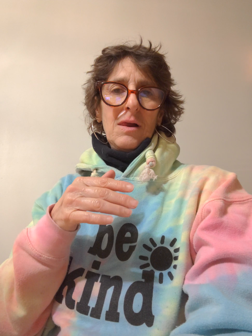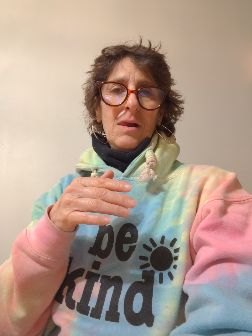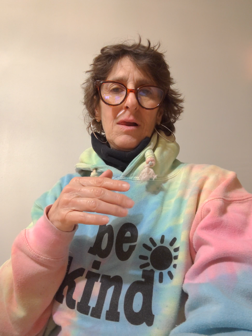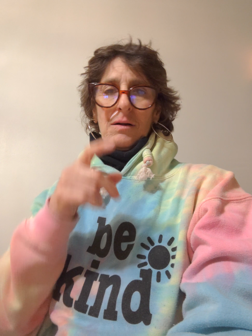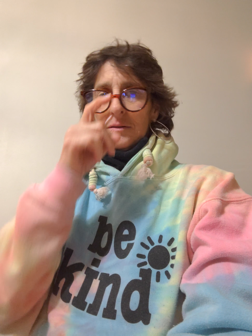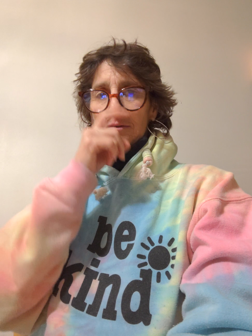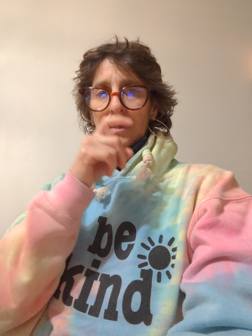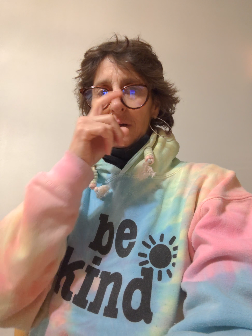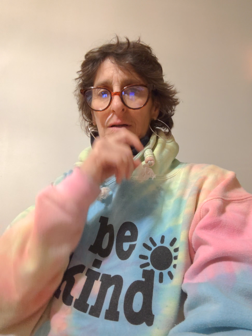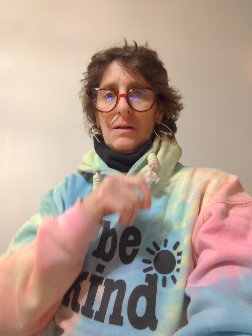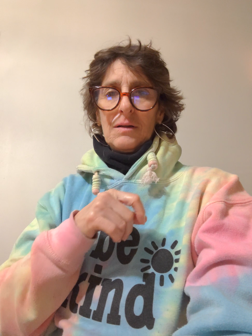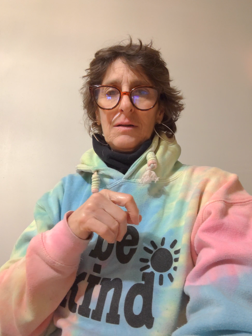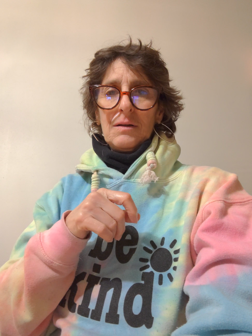doll